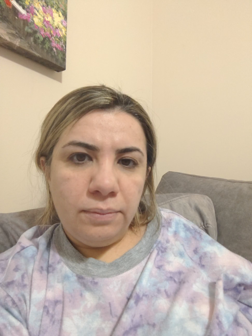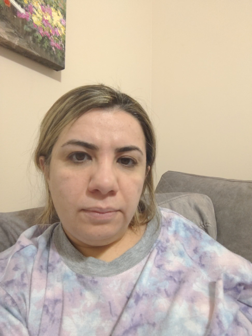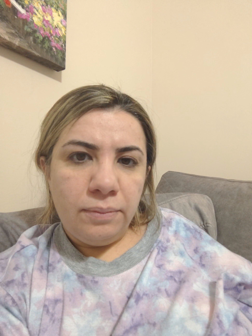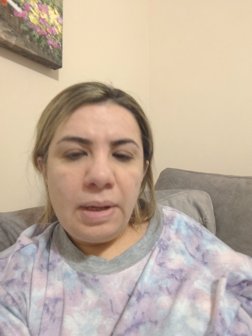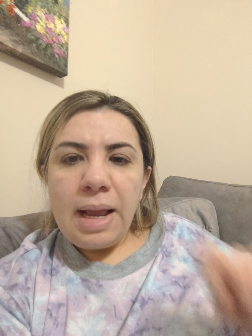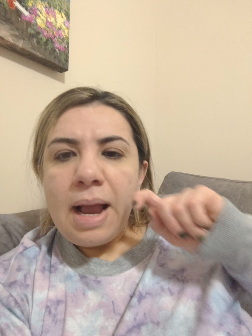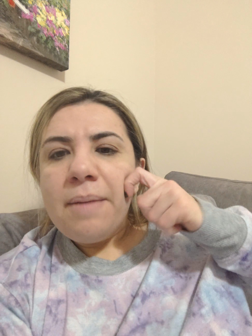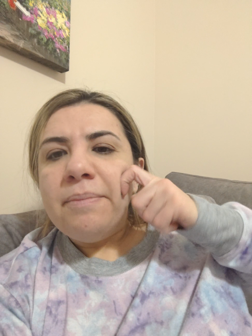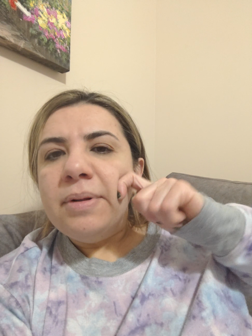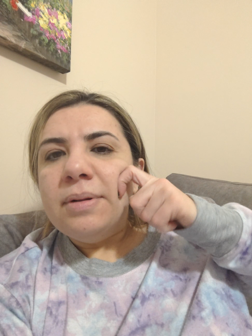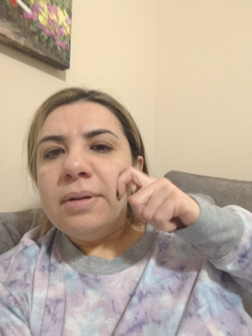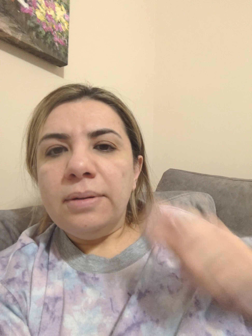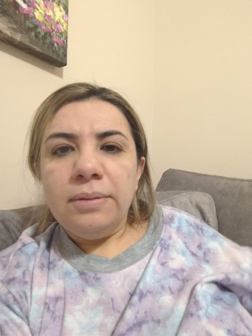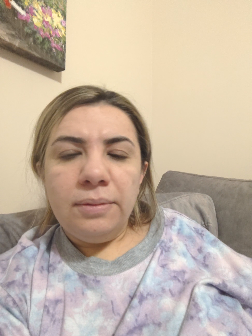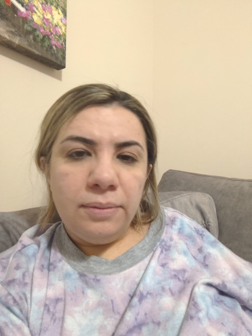apple